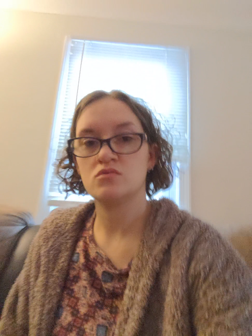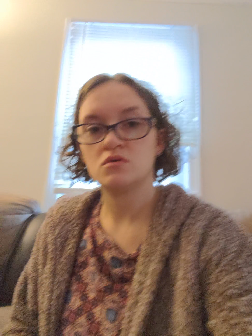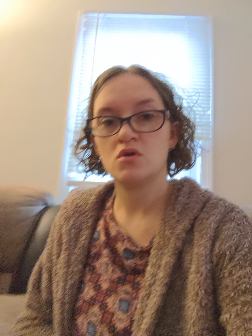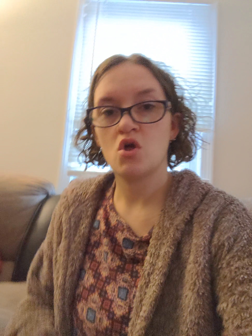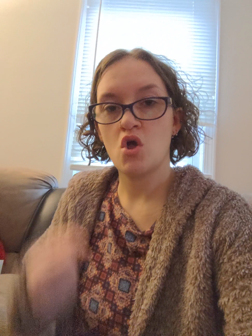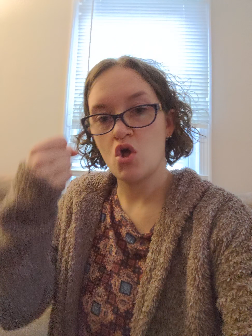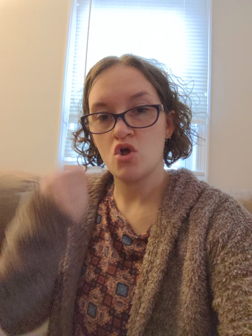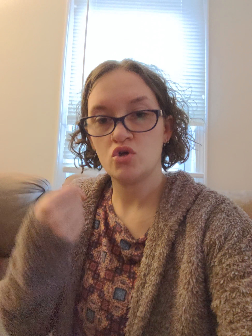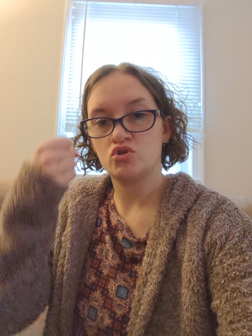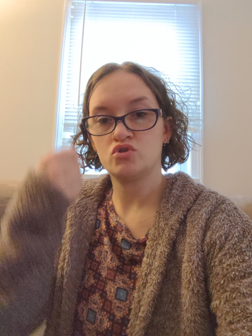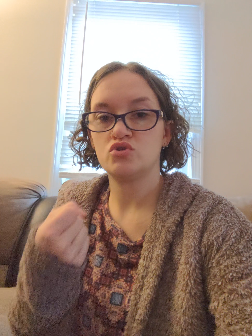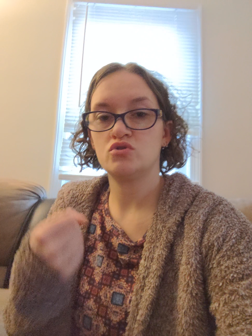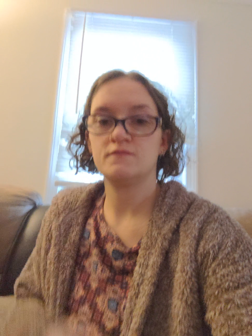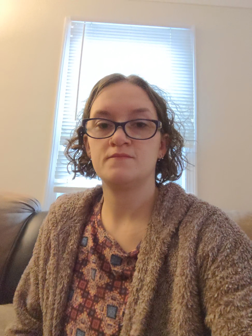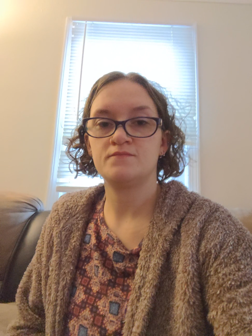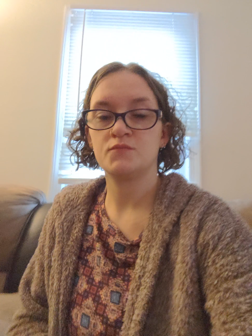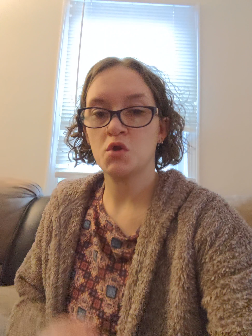car